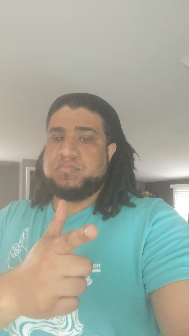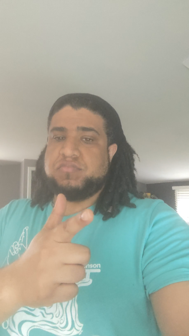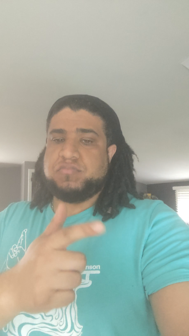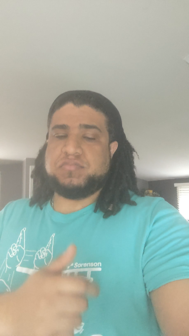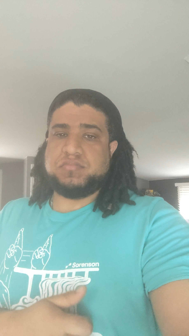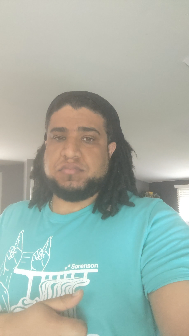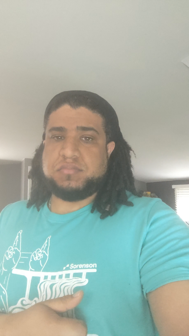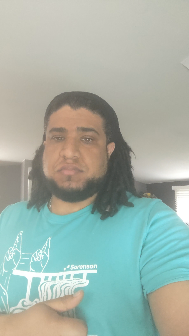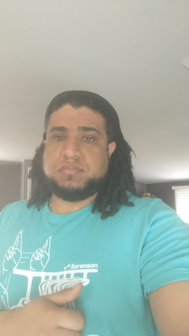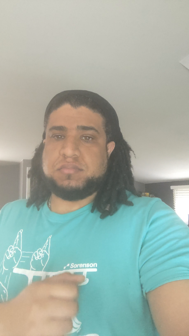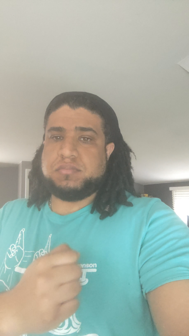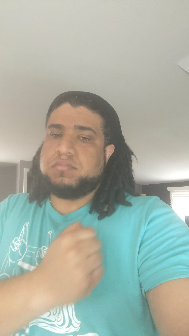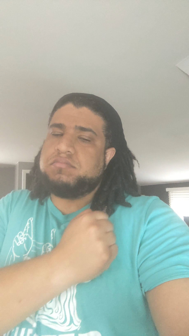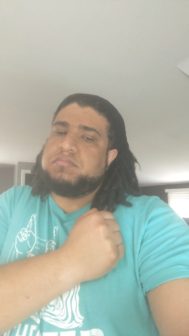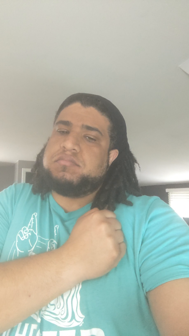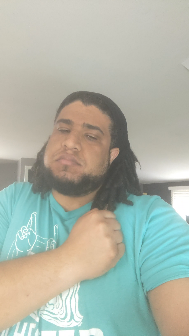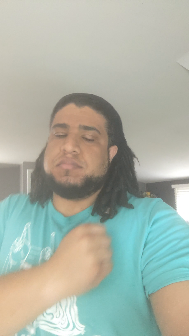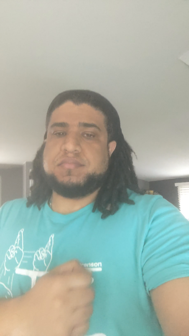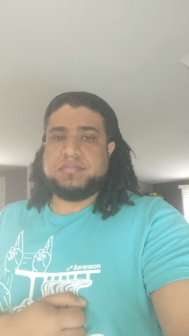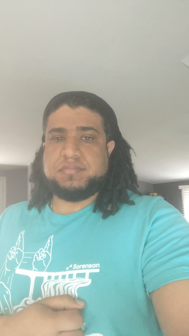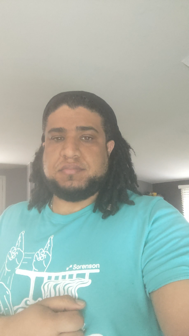love